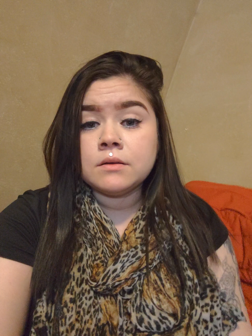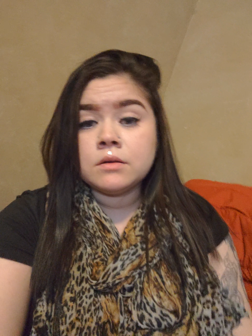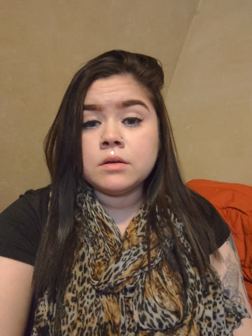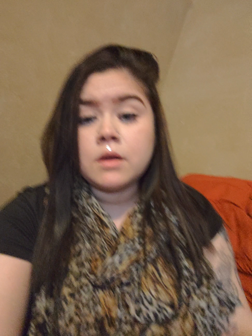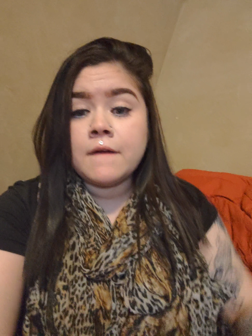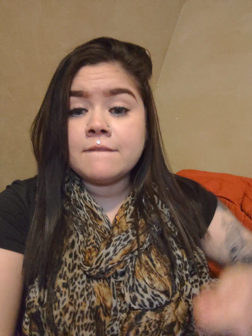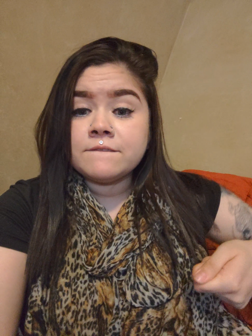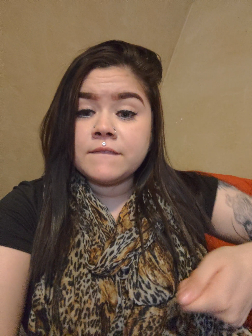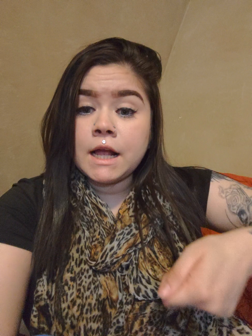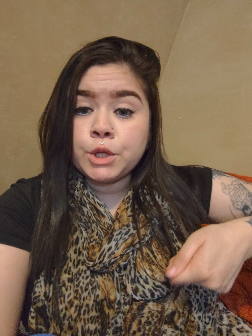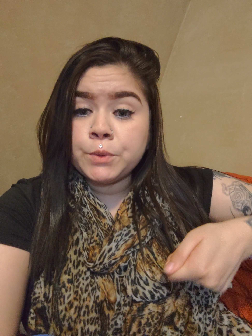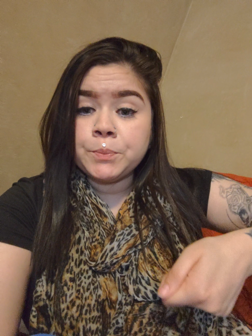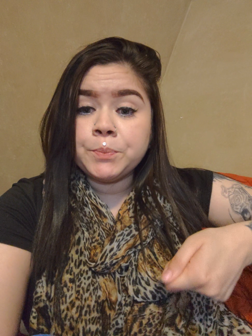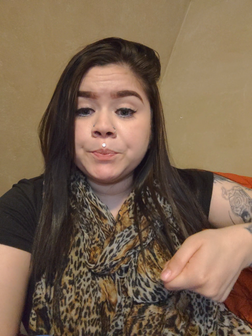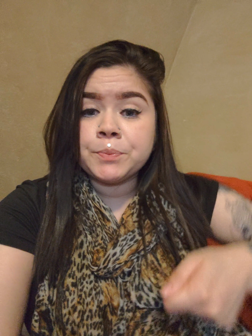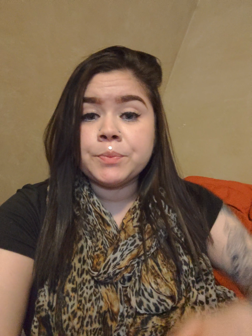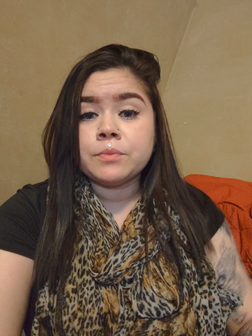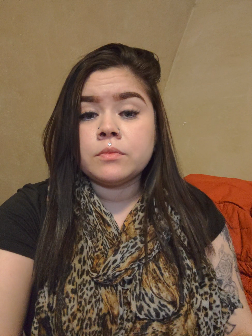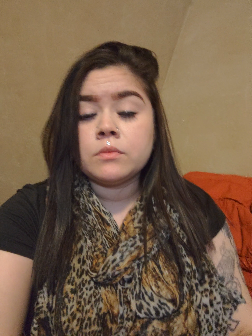vacuum